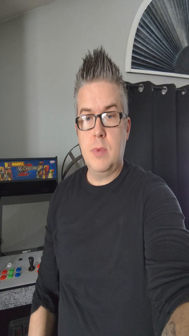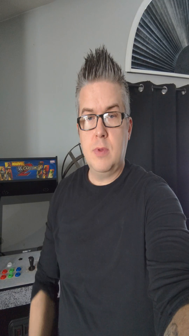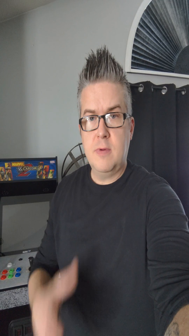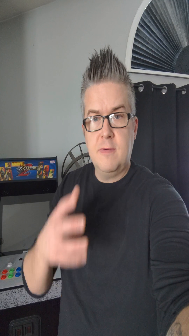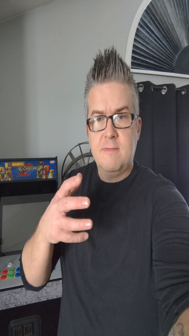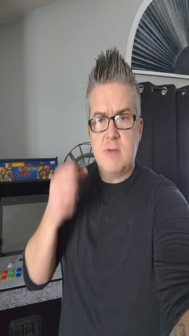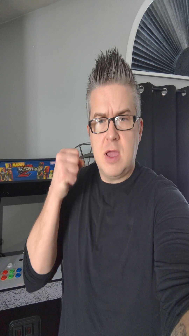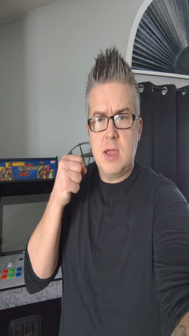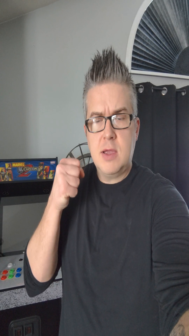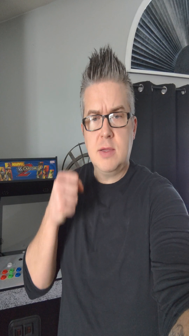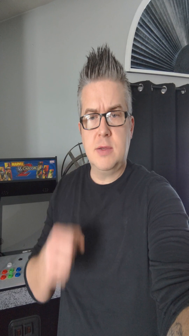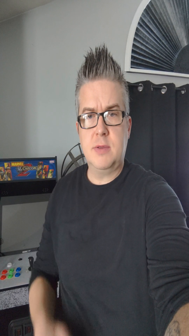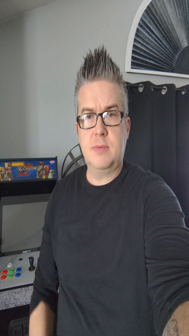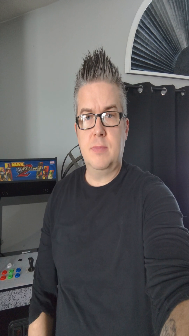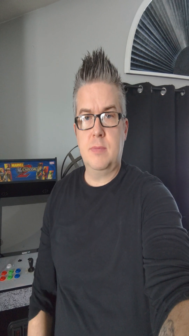fast